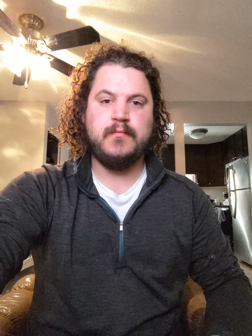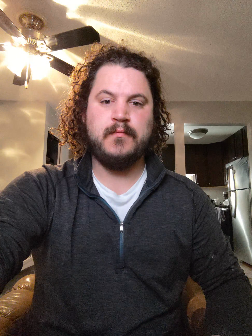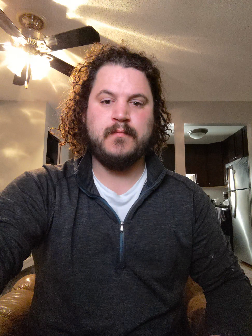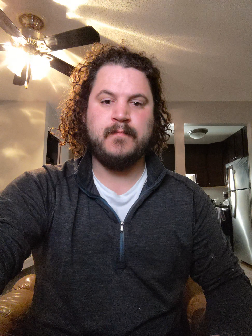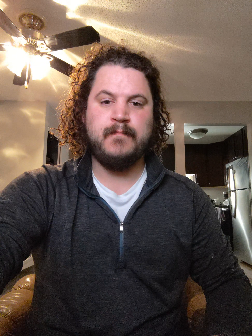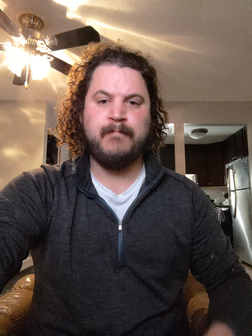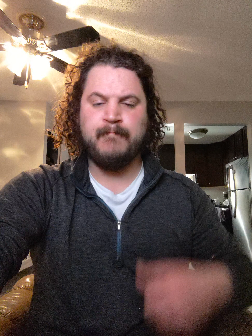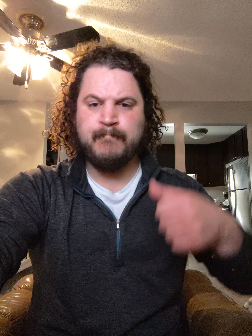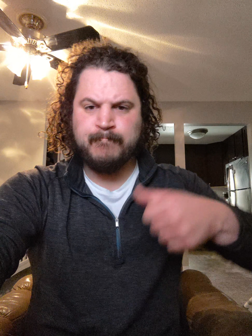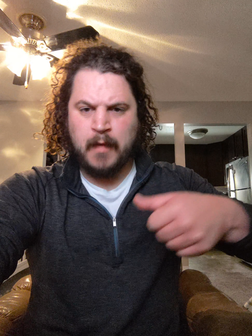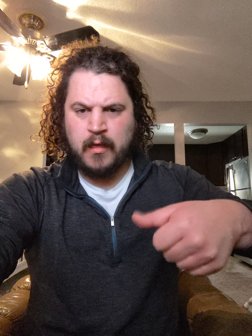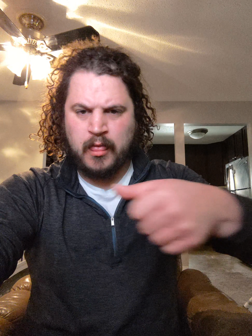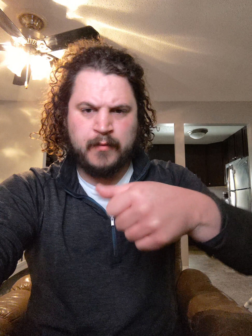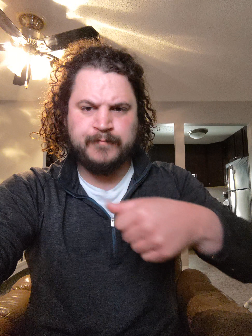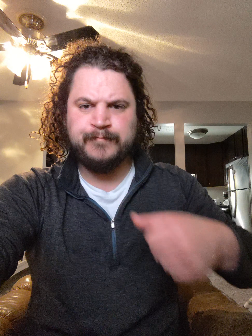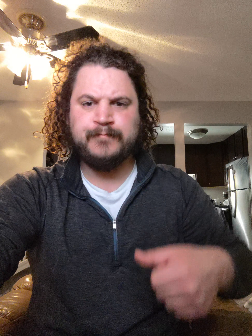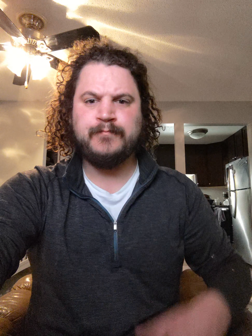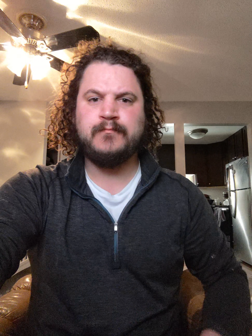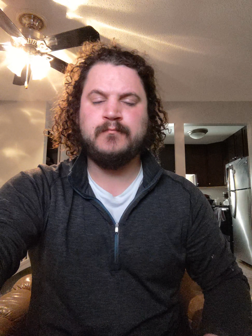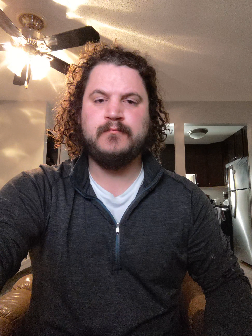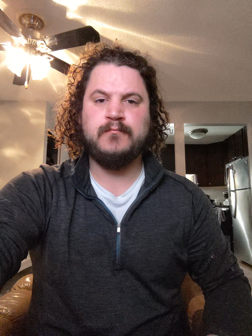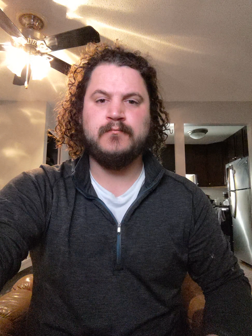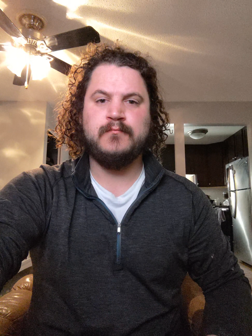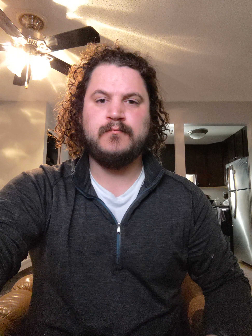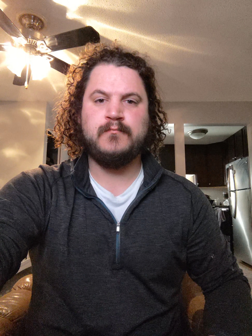puzzle